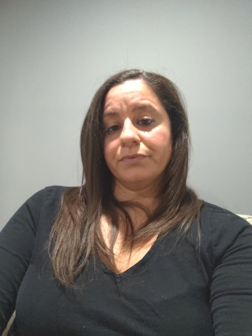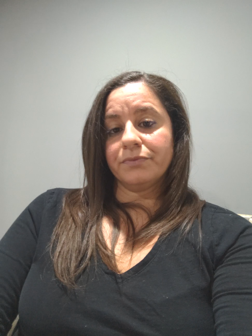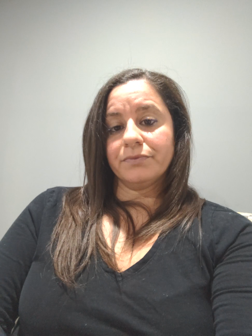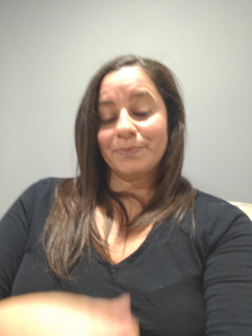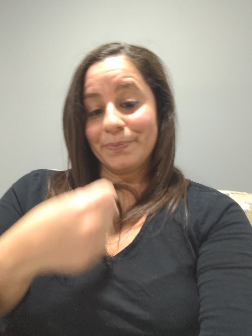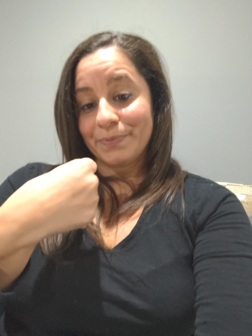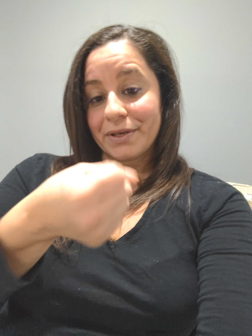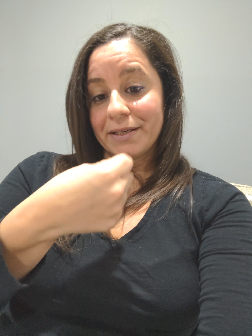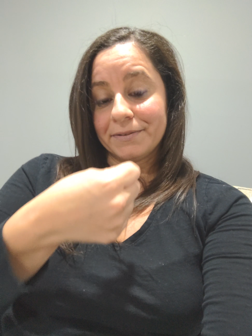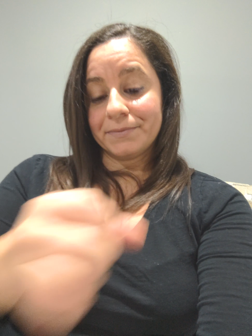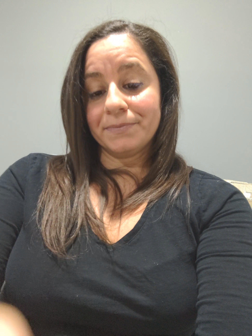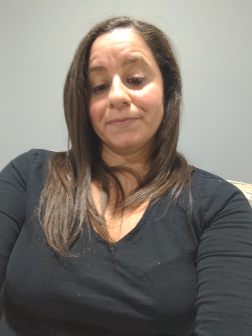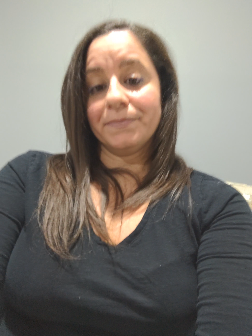make